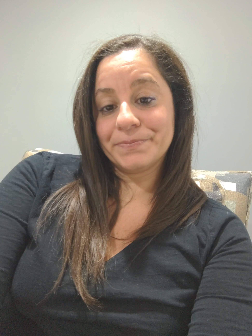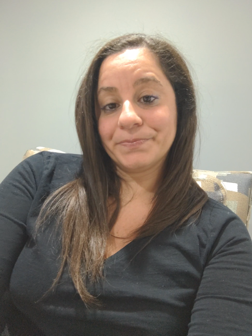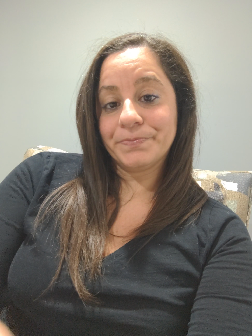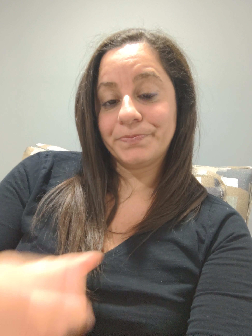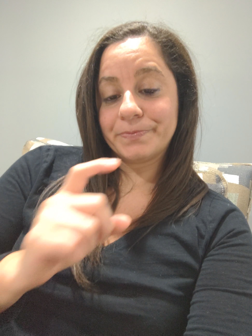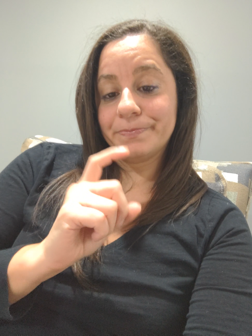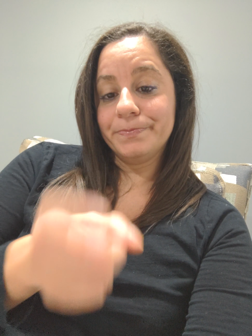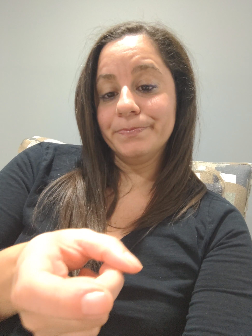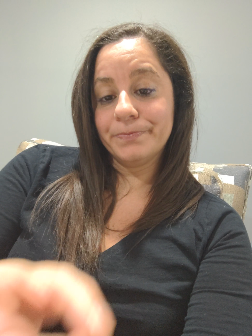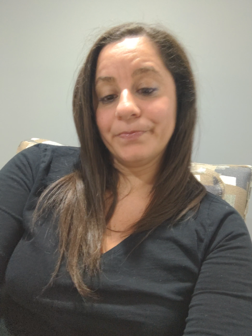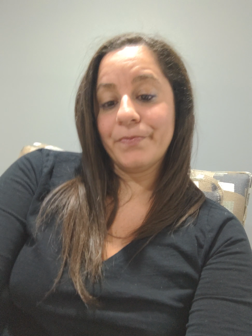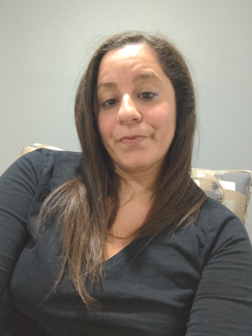give